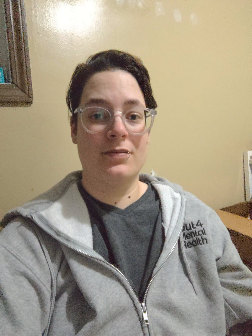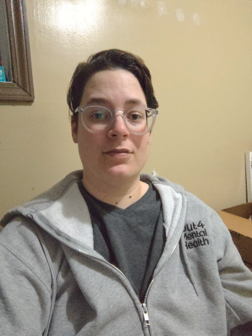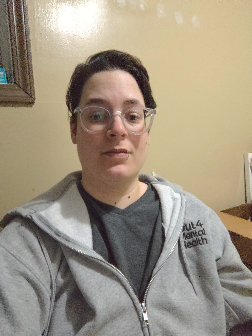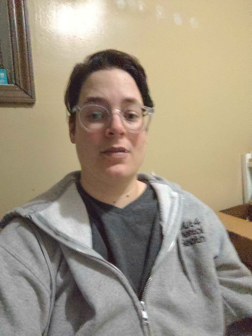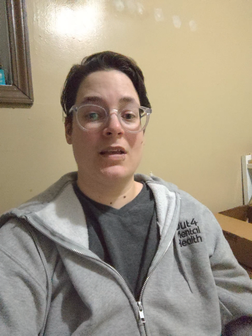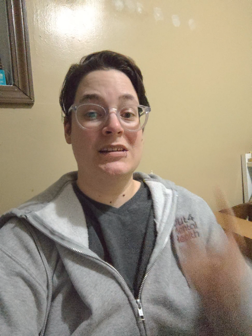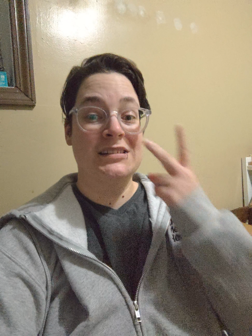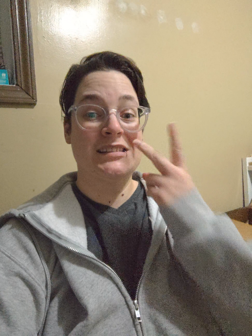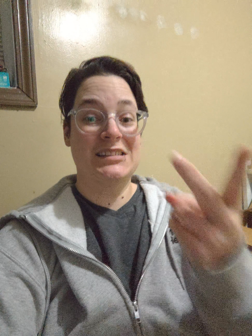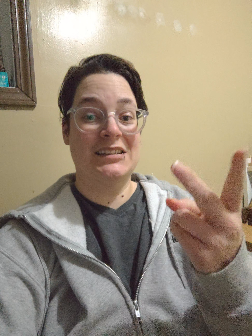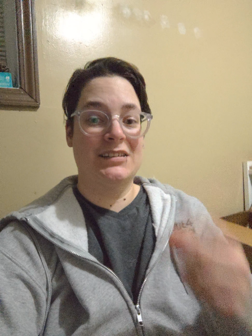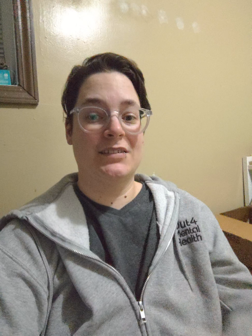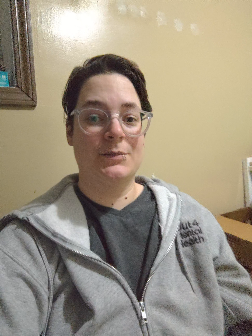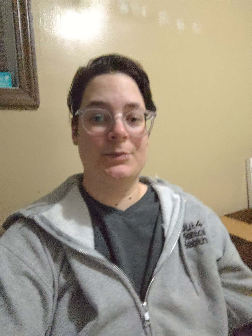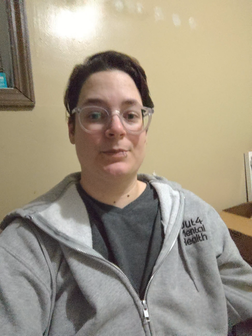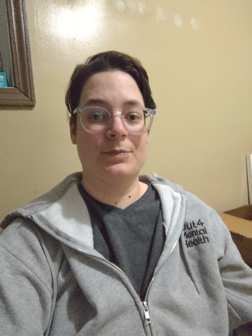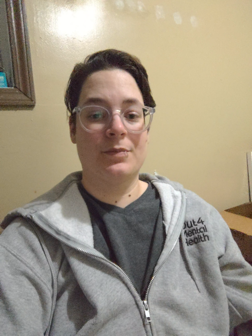see